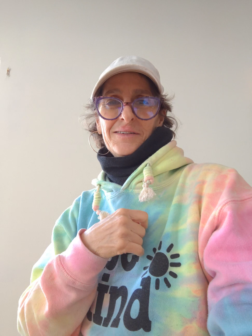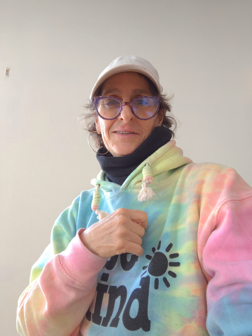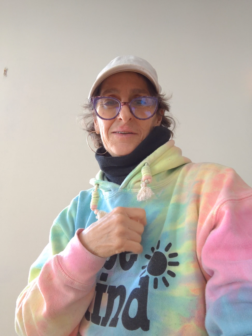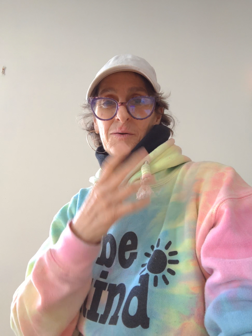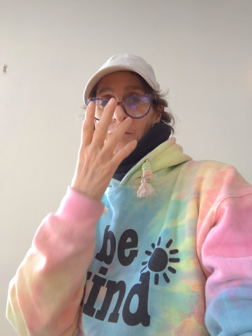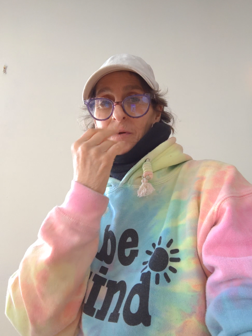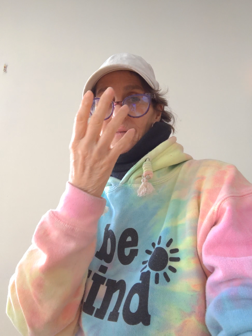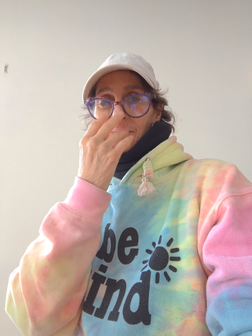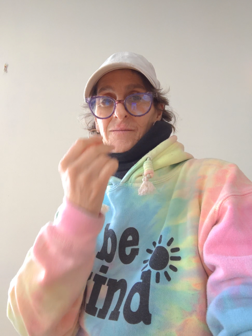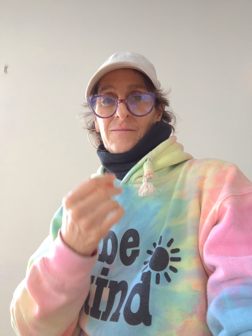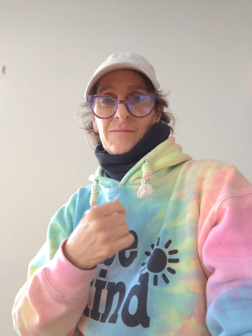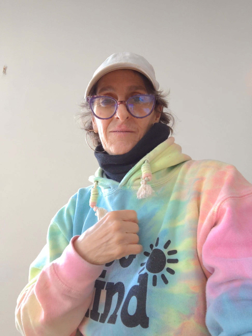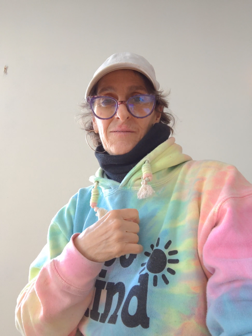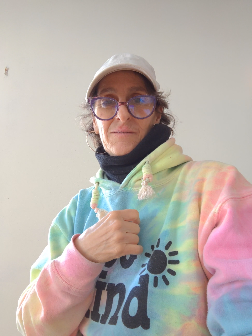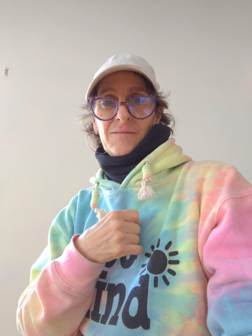wolf